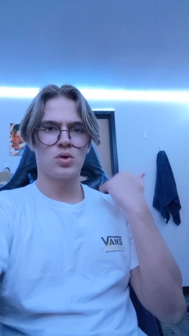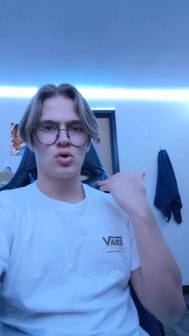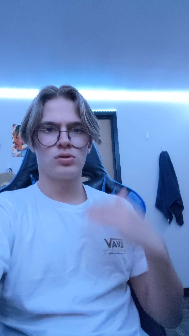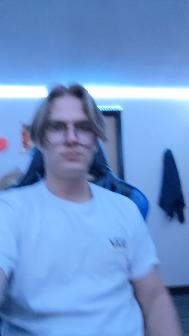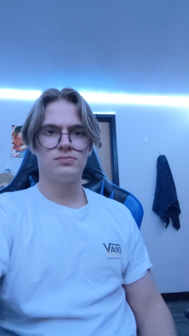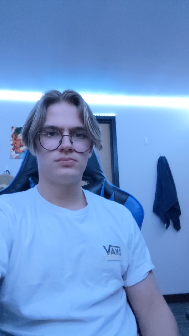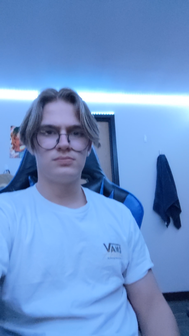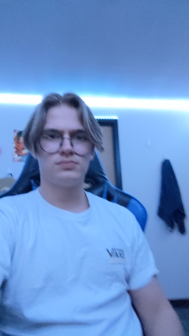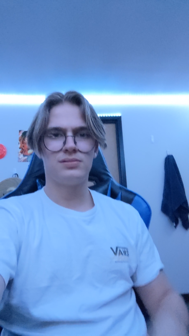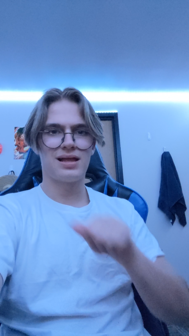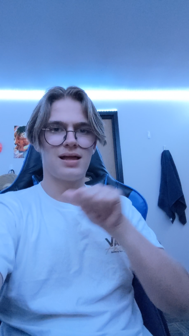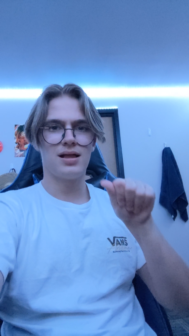a